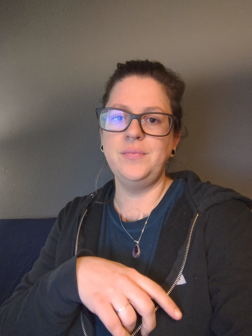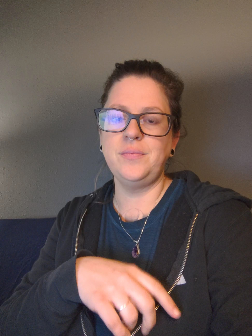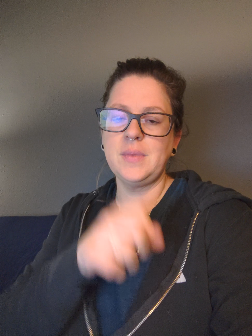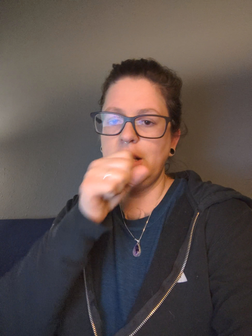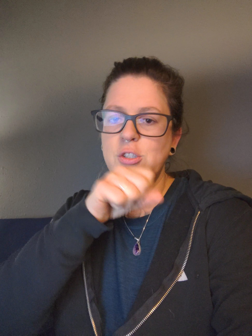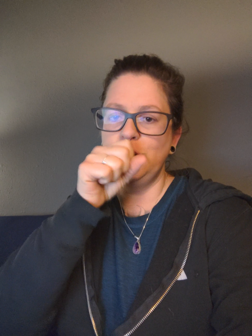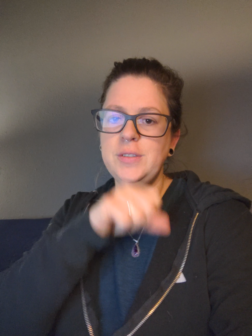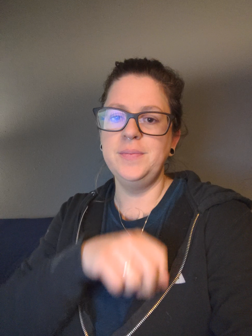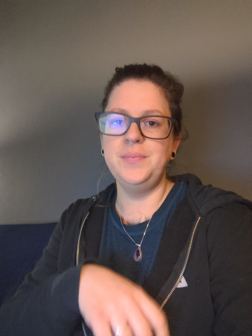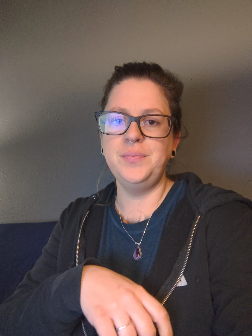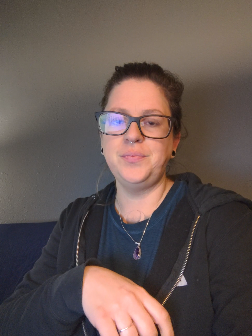ice cream